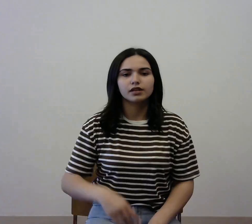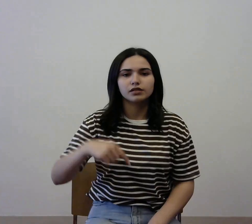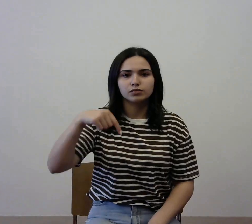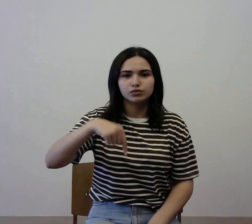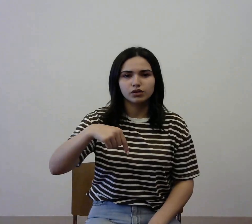burda